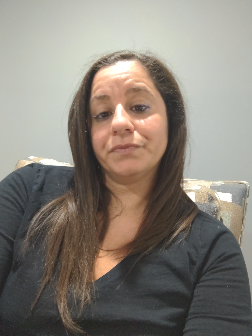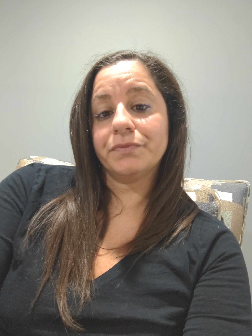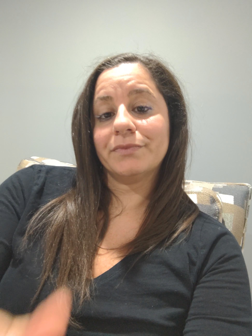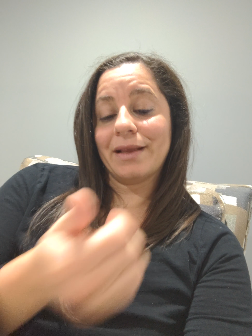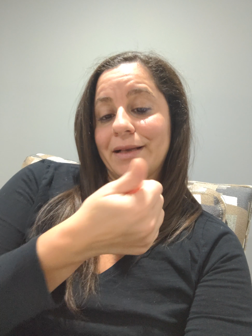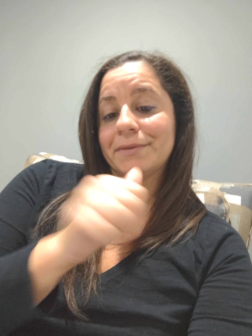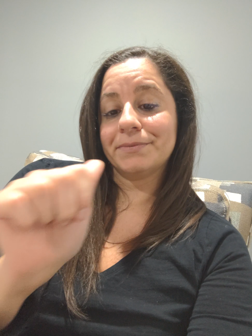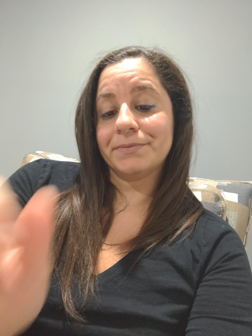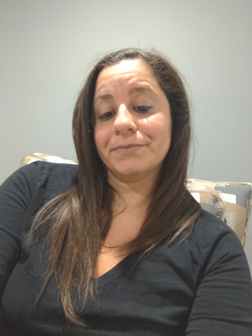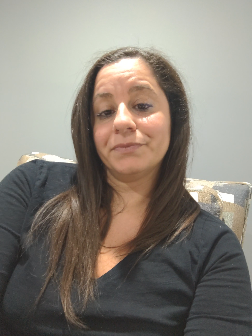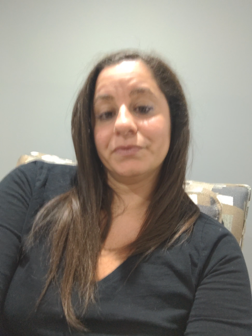any